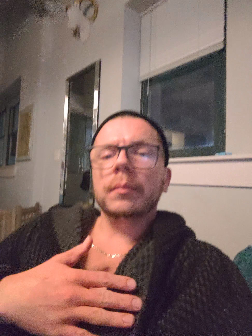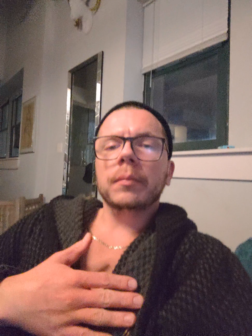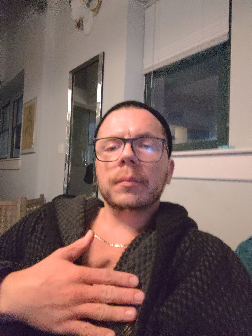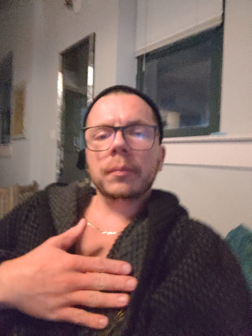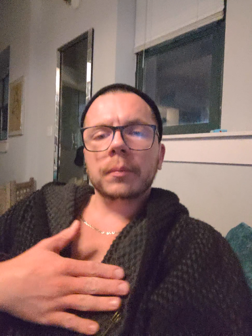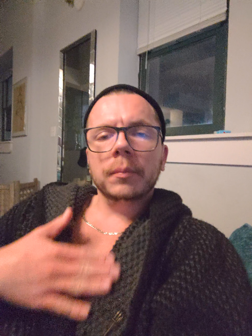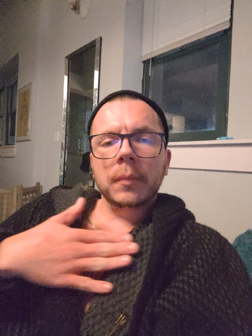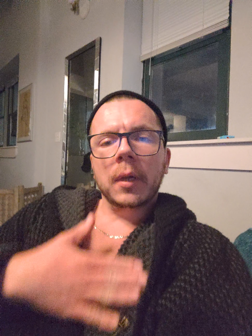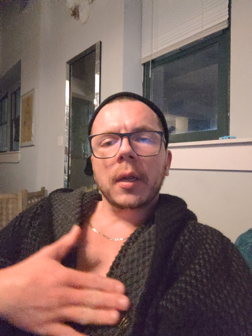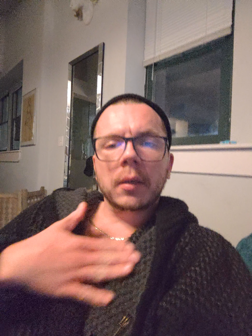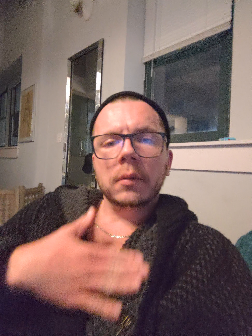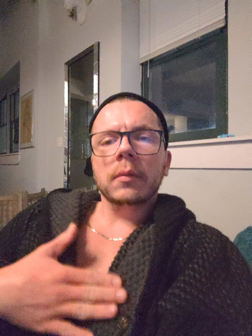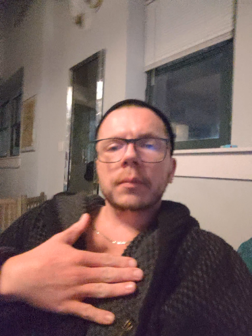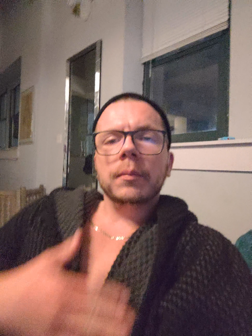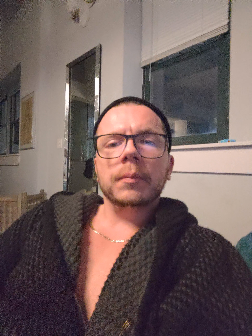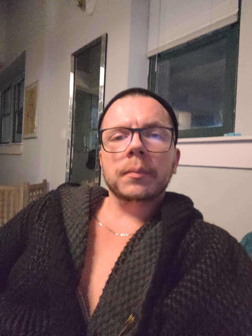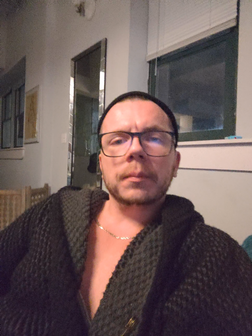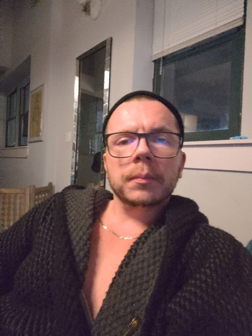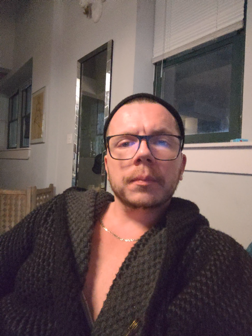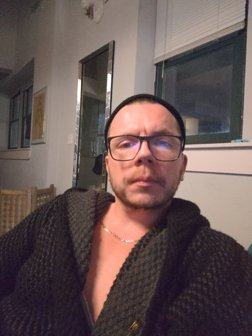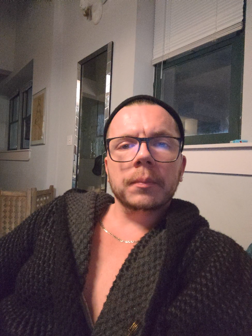please